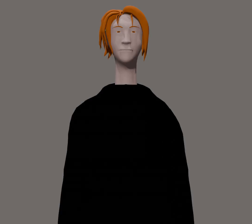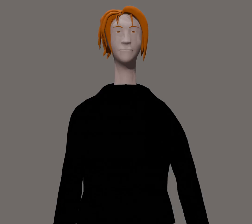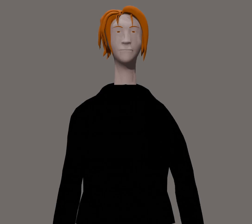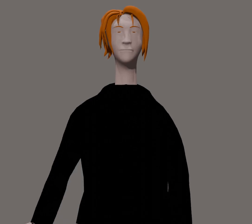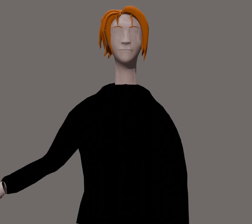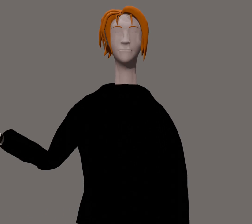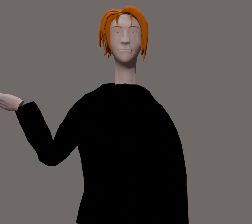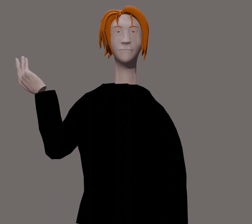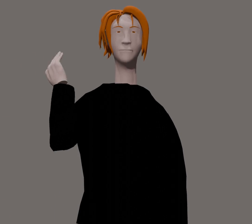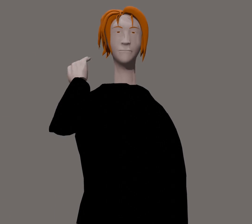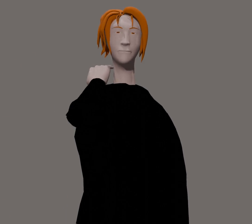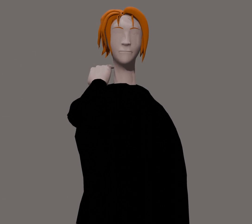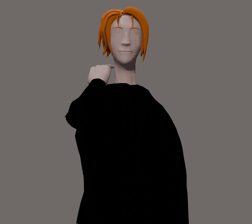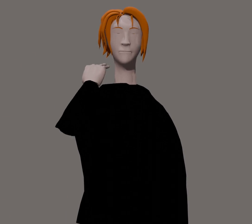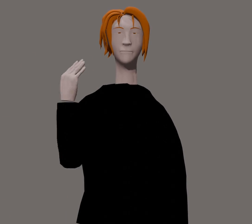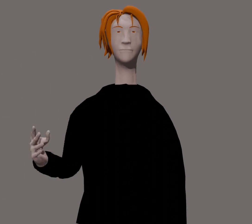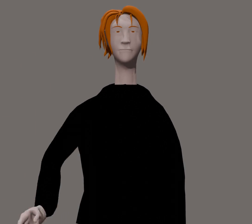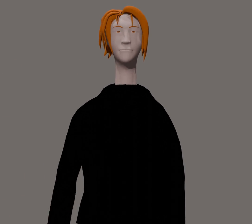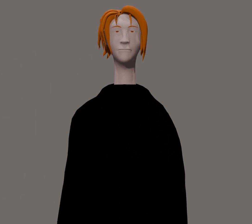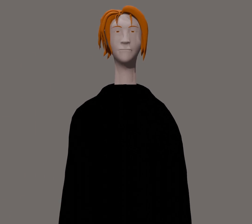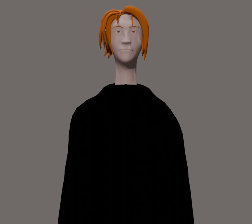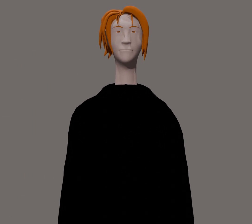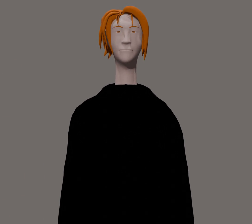Broke Money